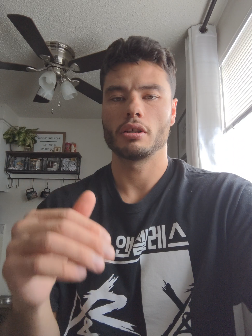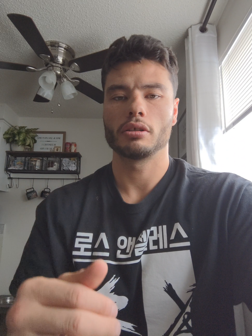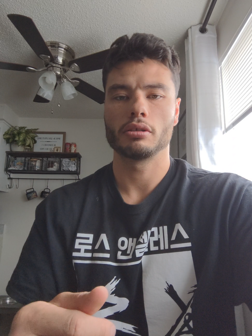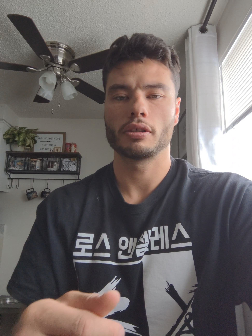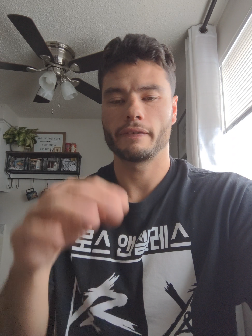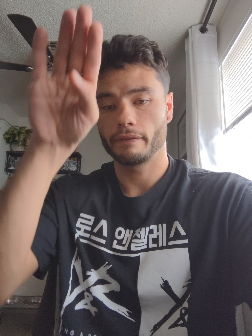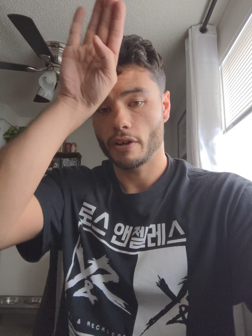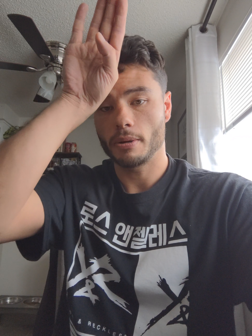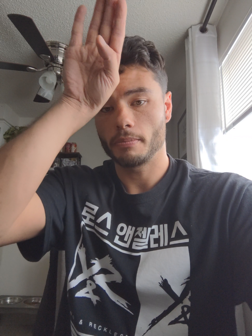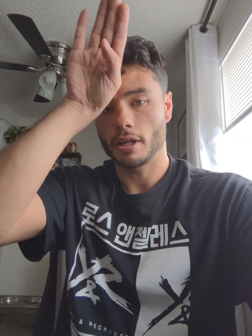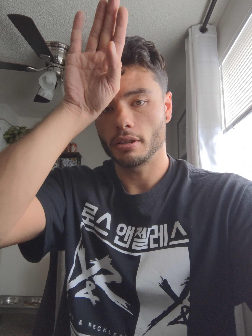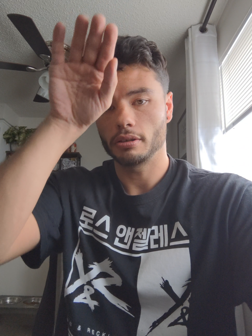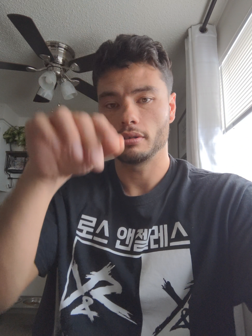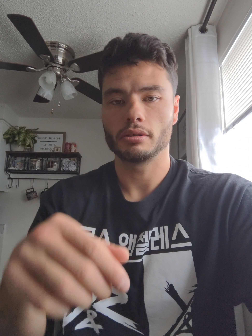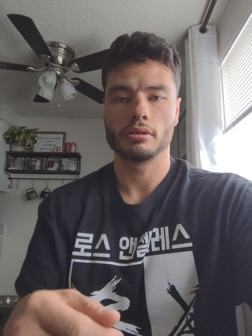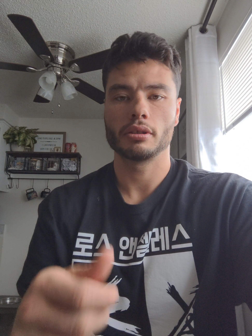fireman